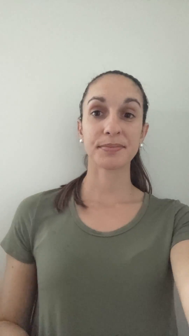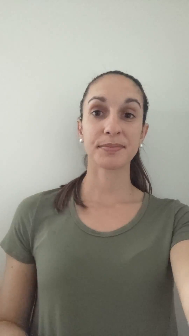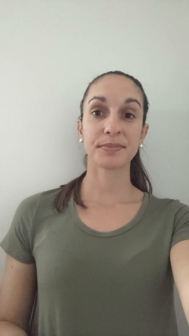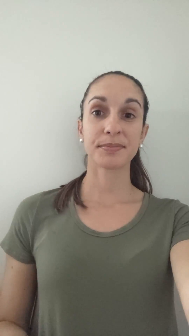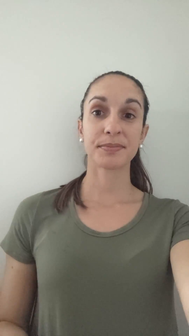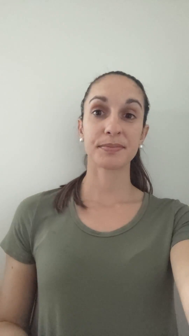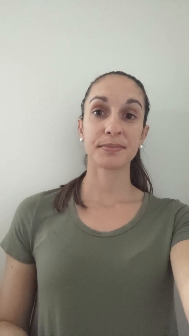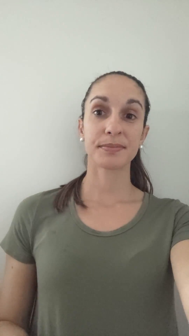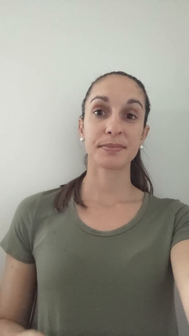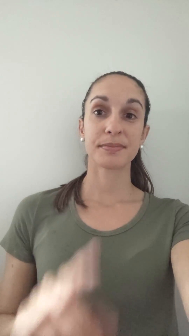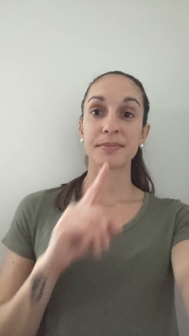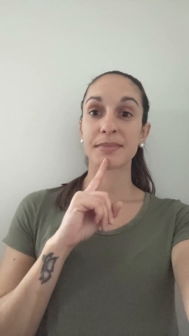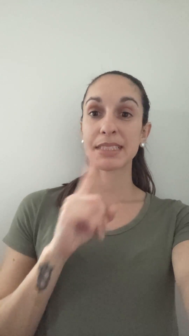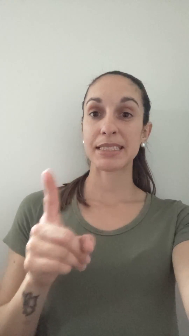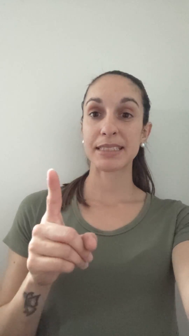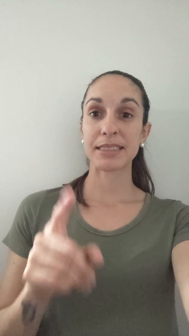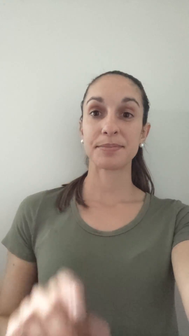is